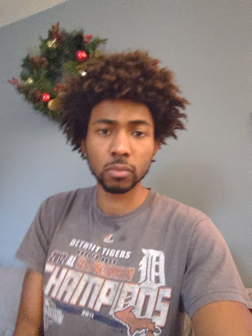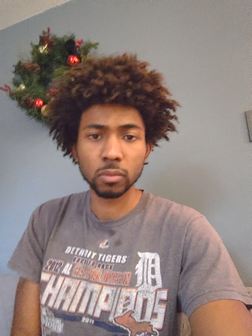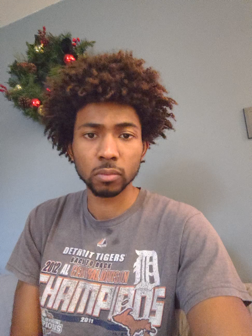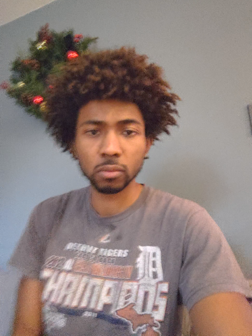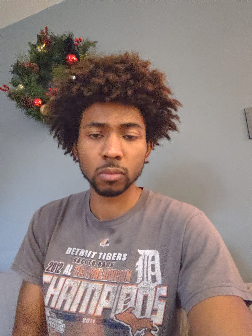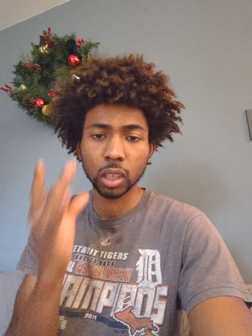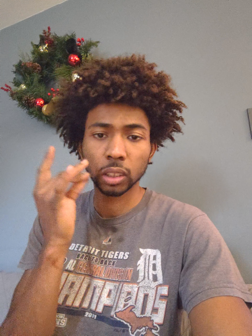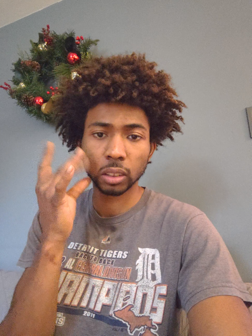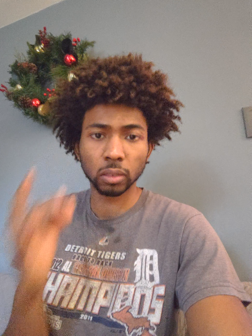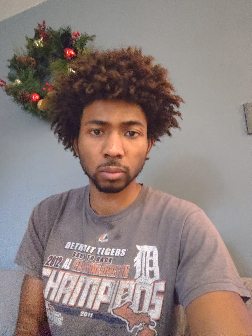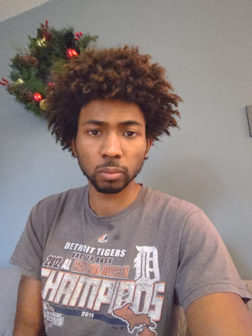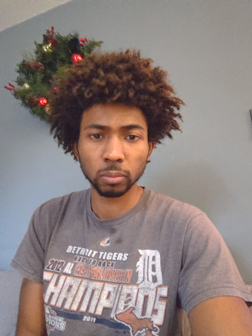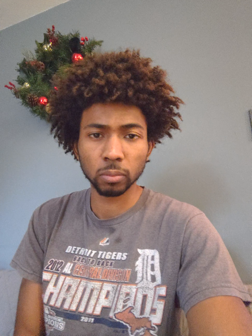kitty